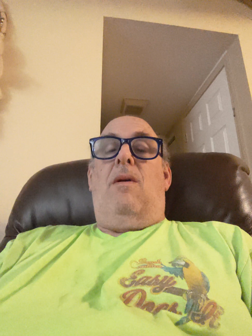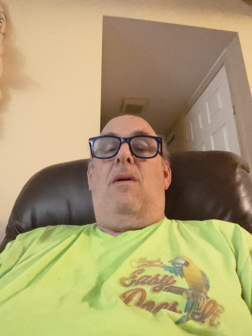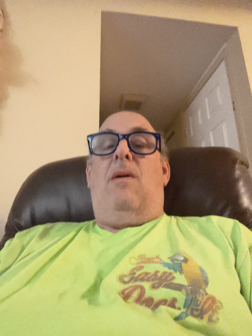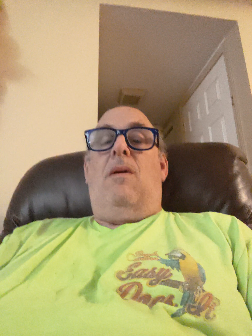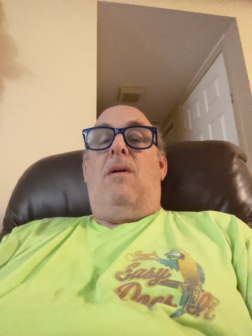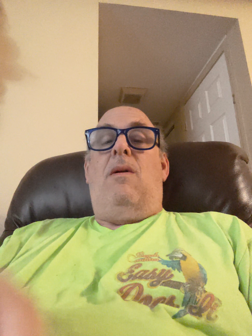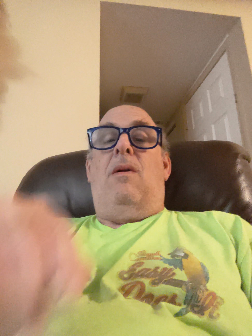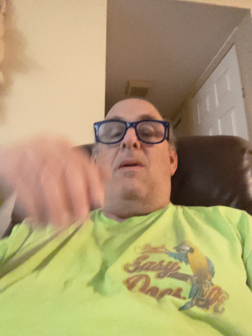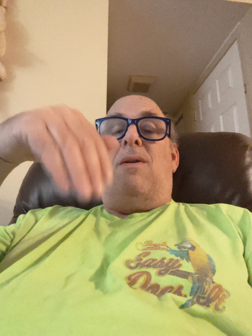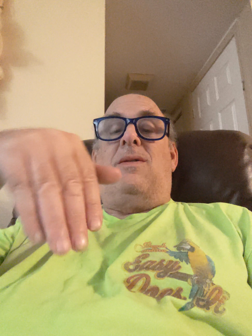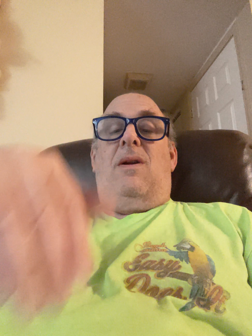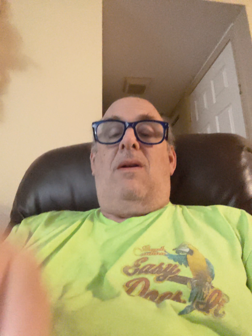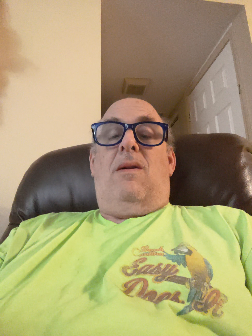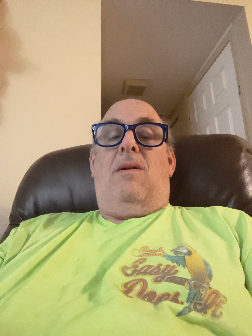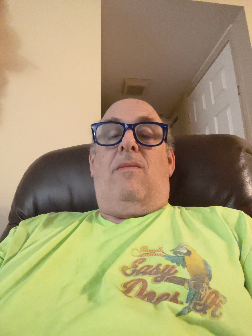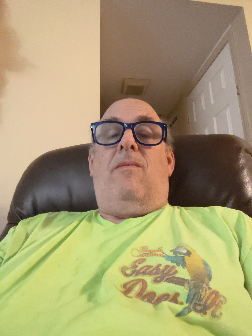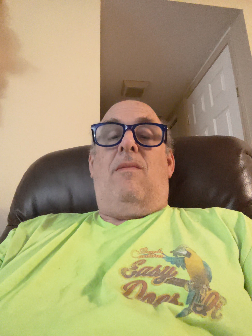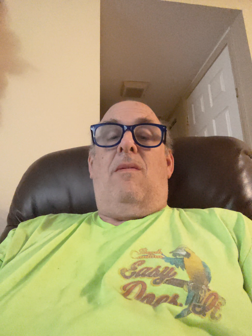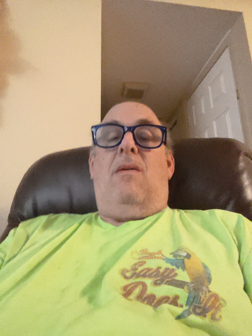night